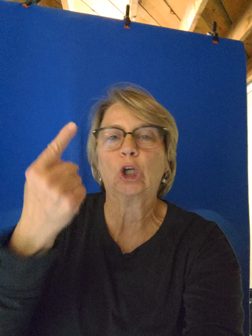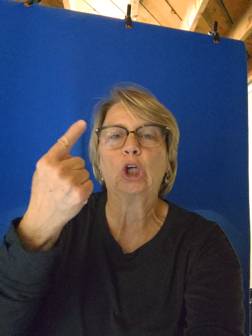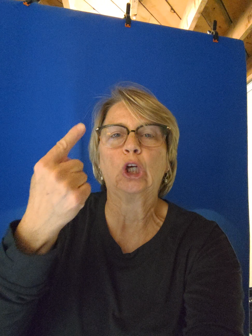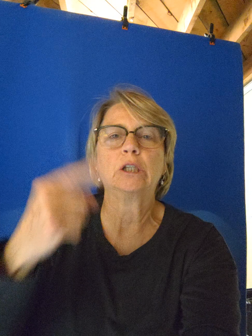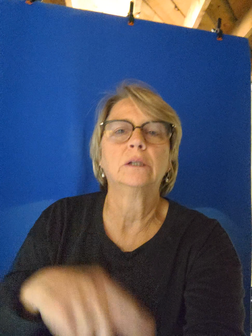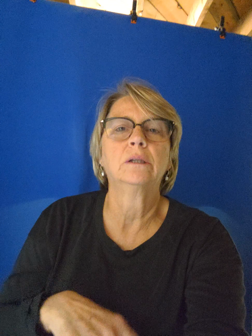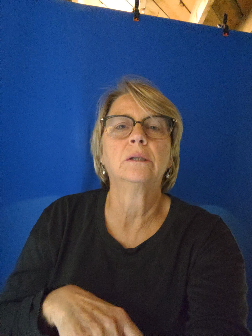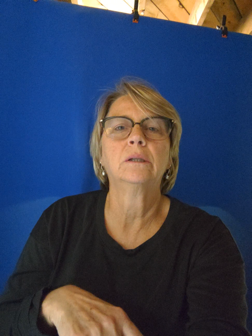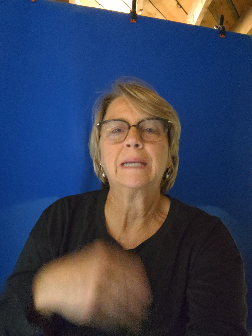first